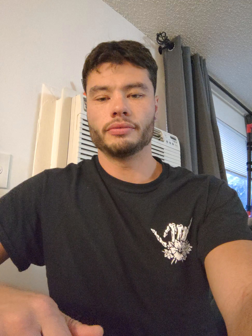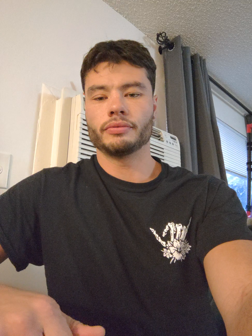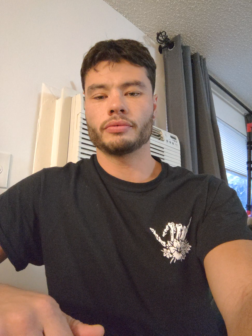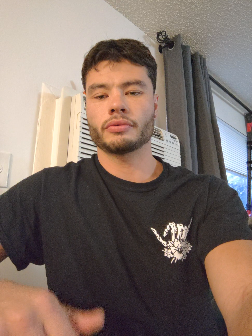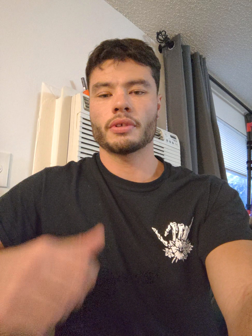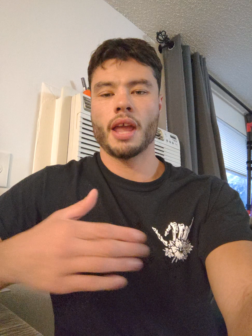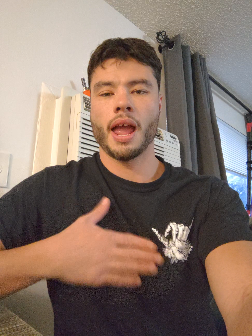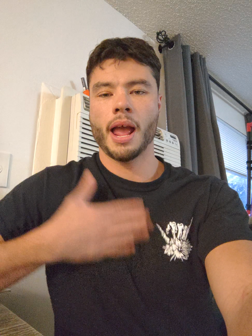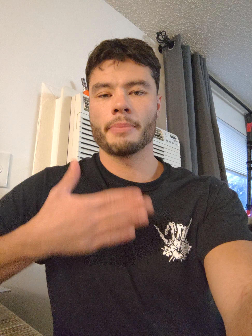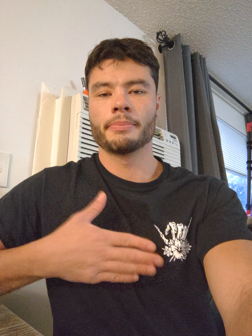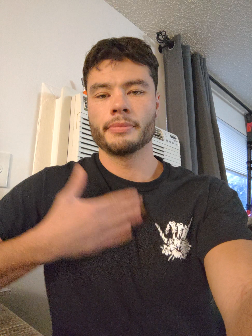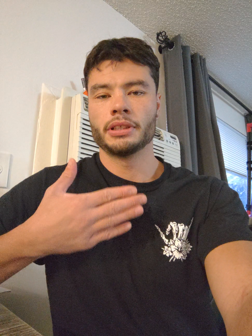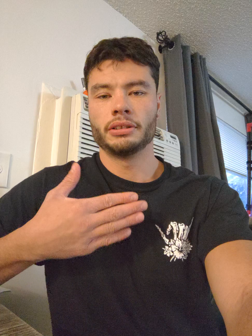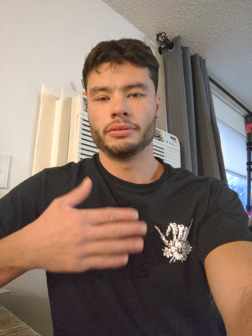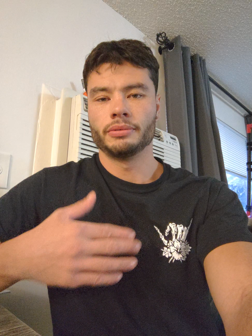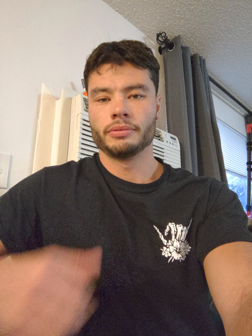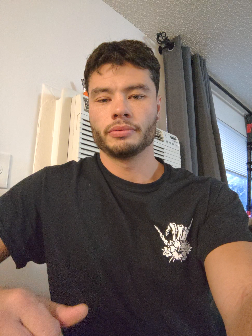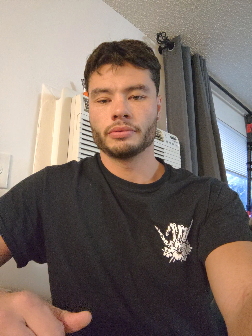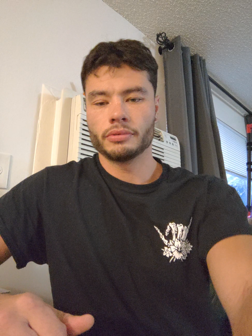happy